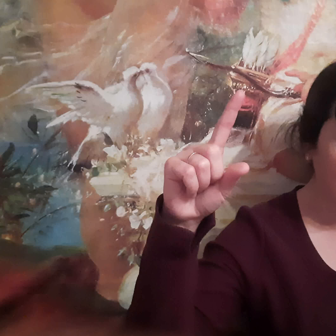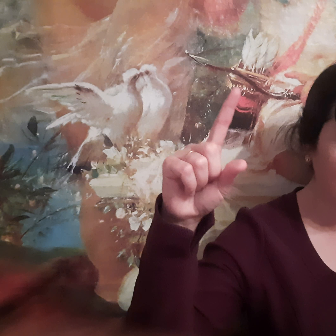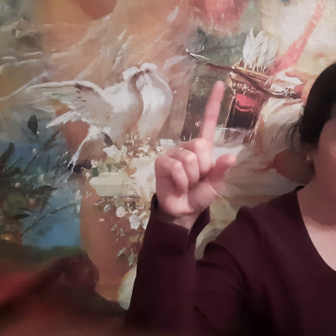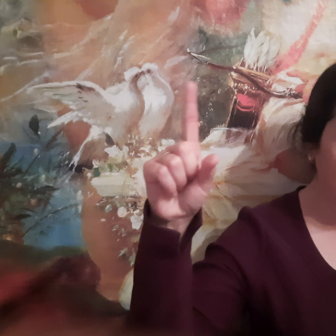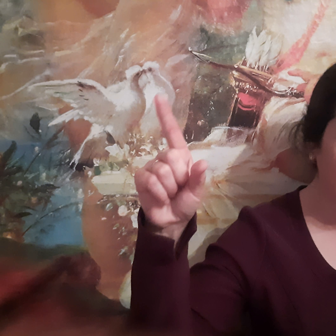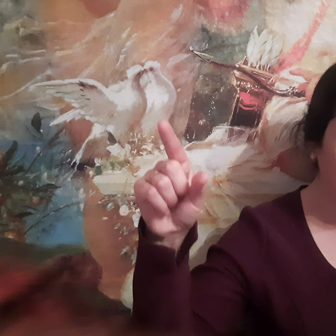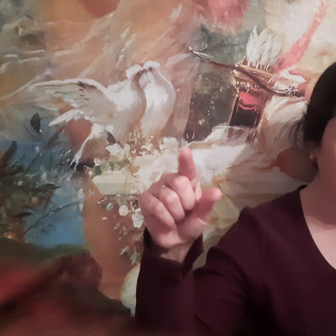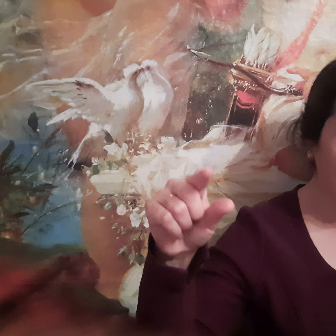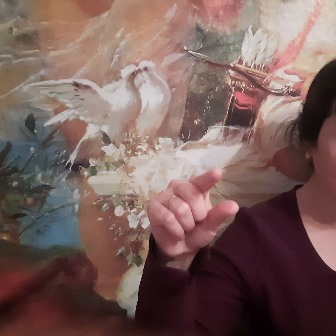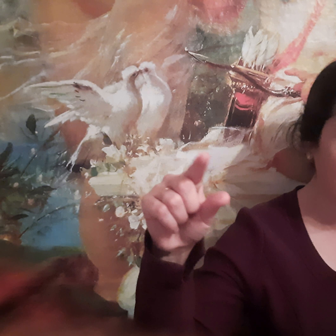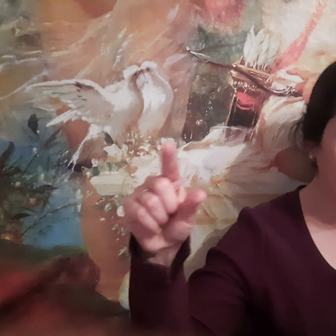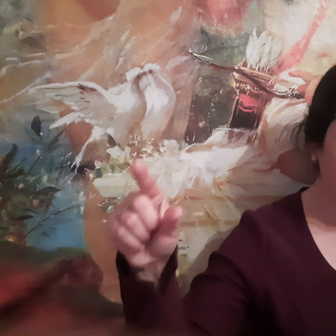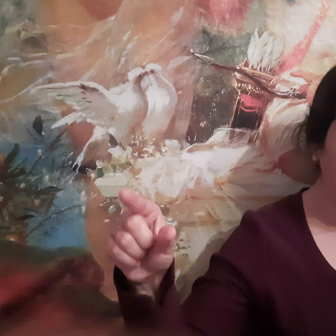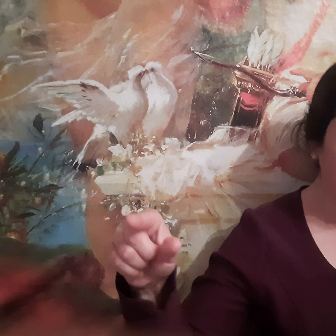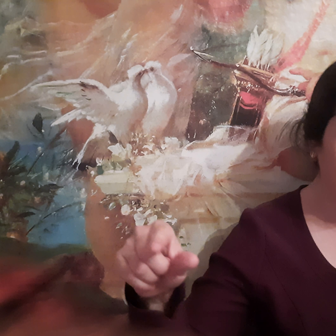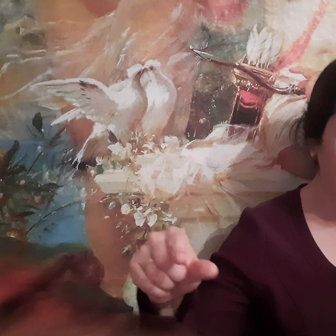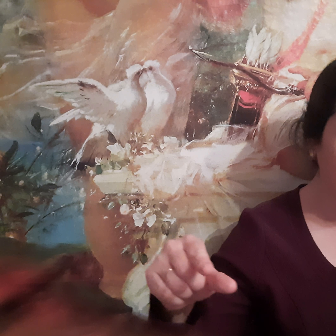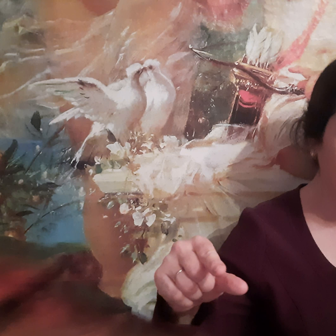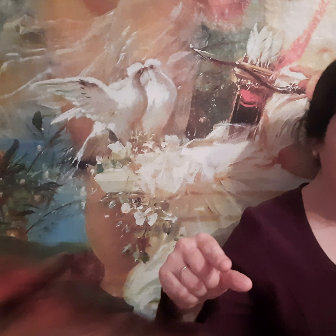З